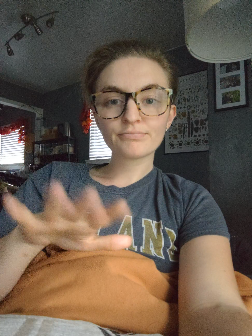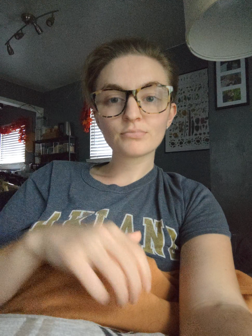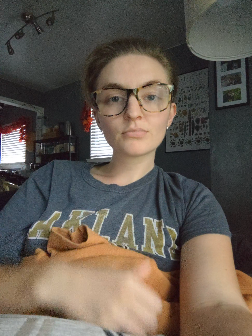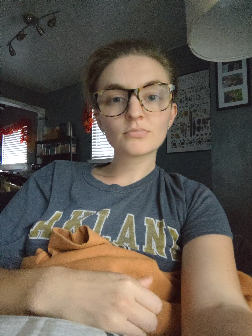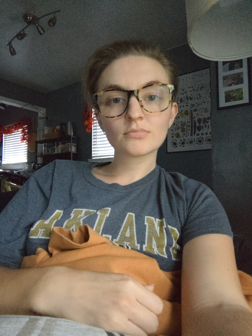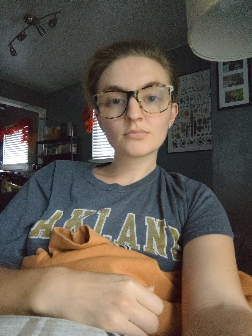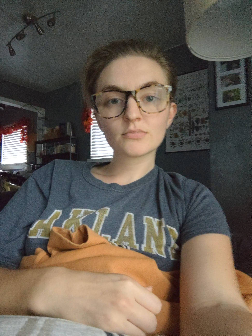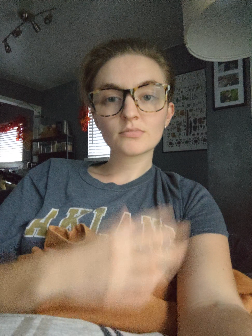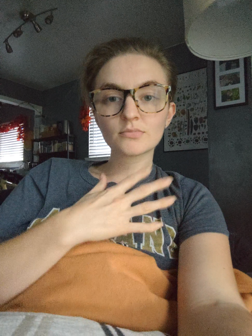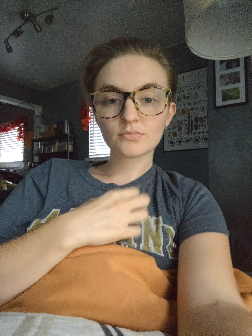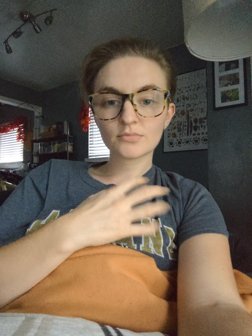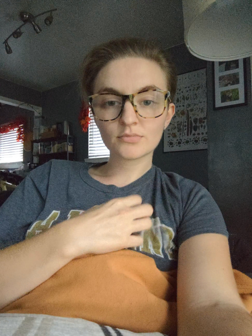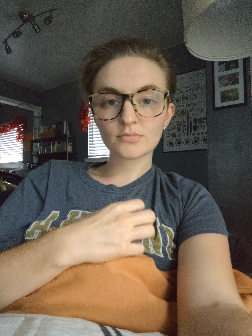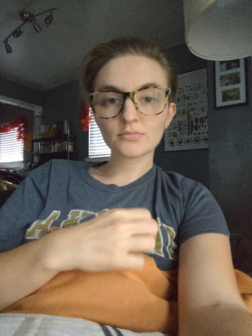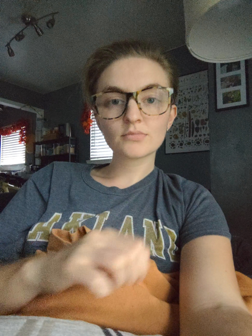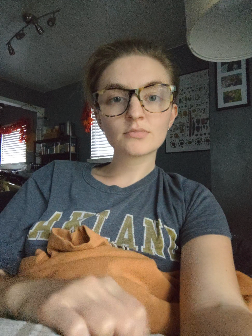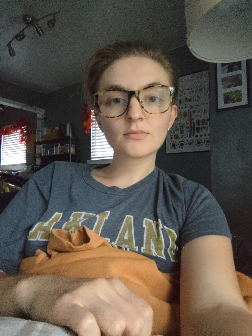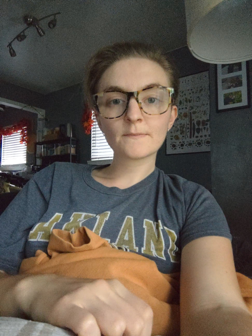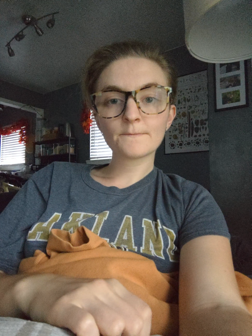bear